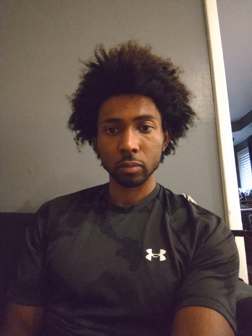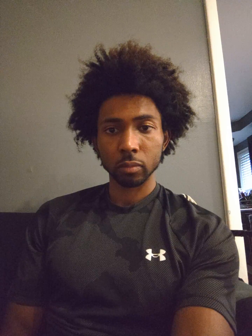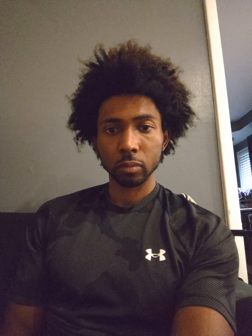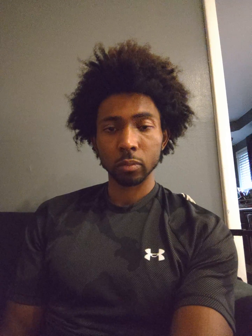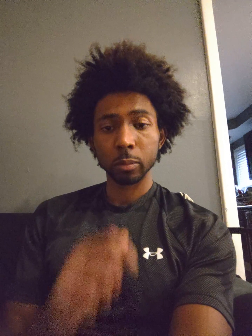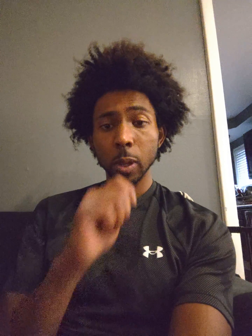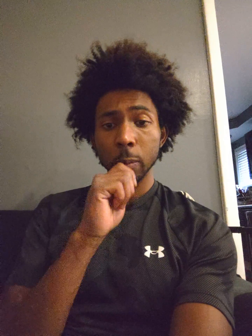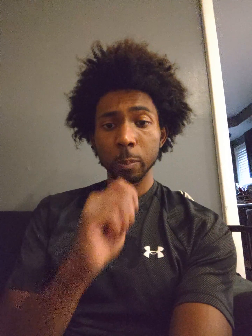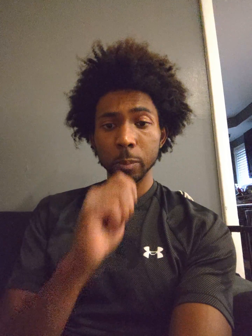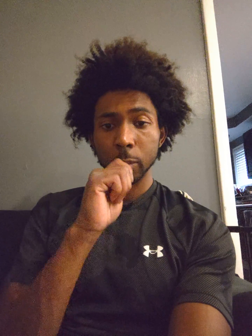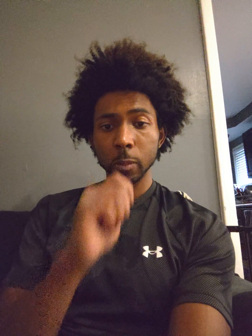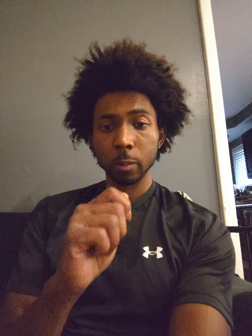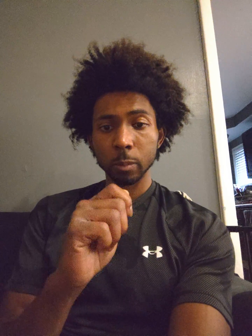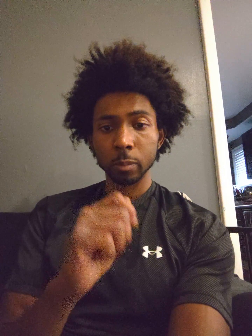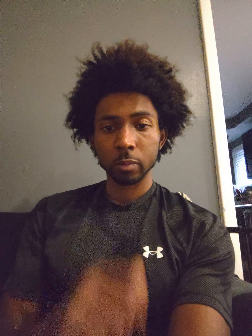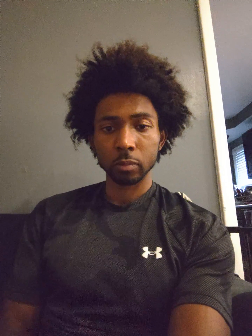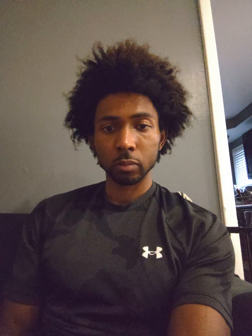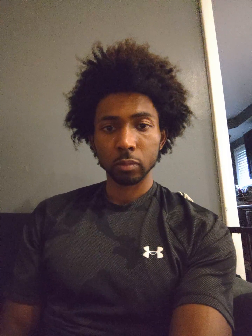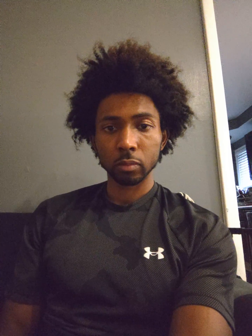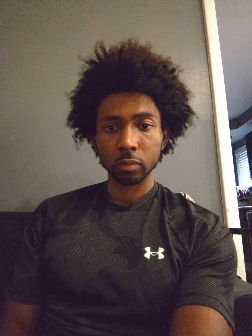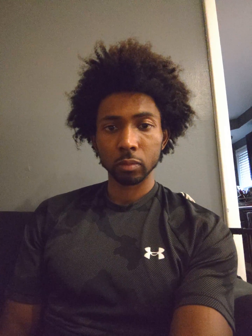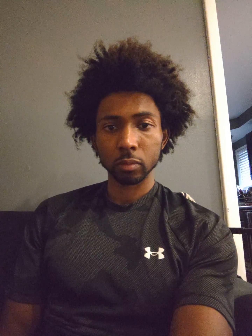popsicle